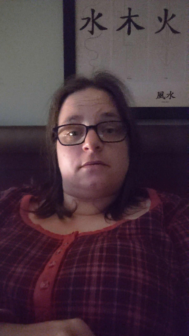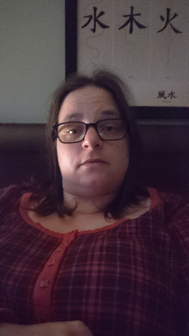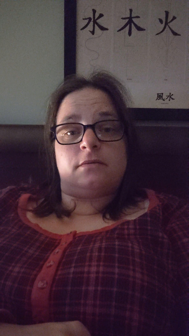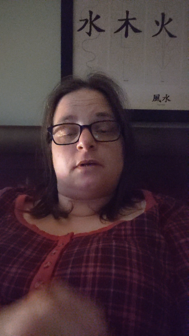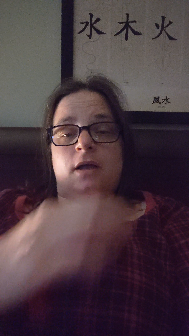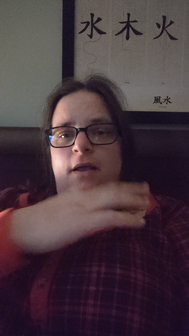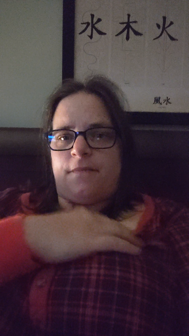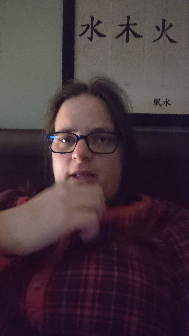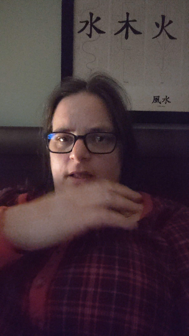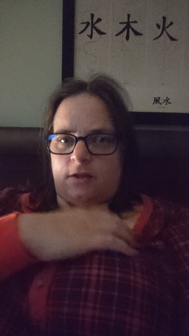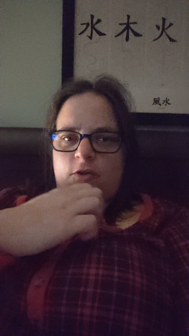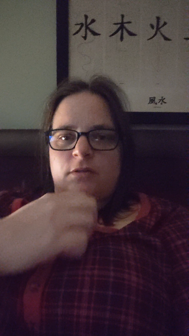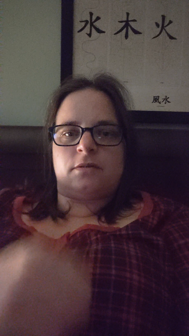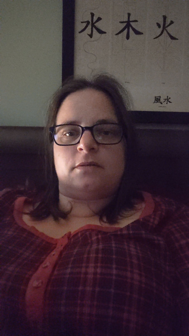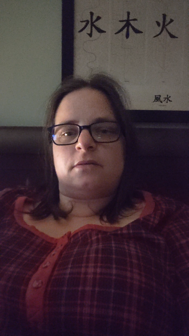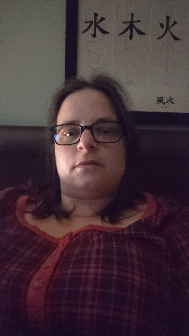bear